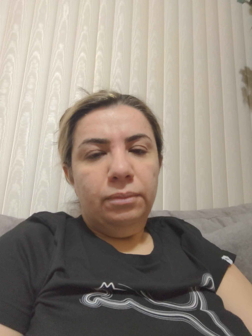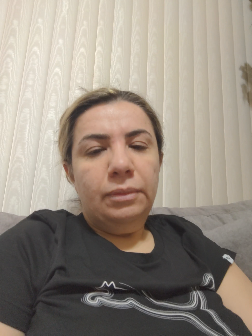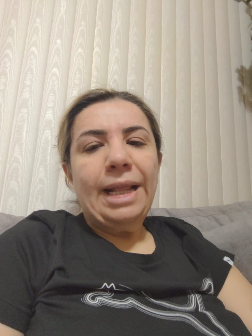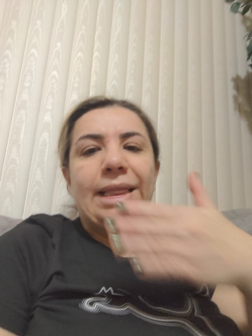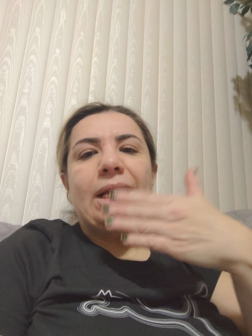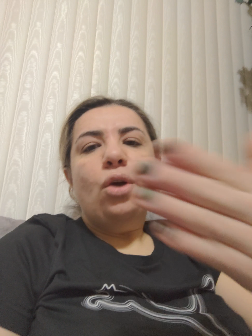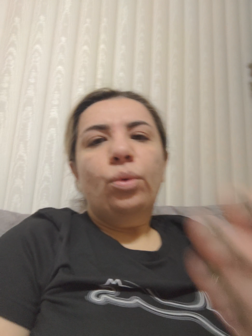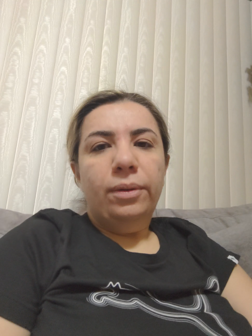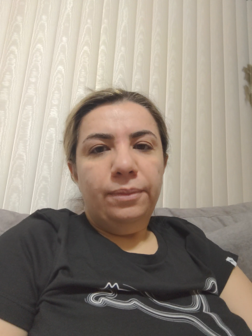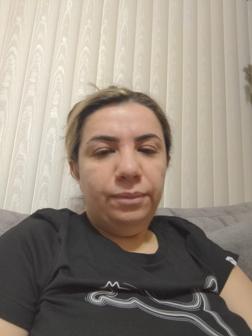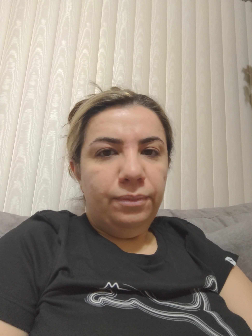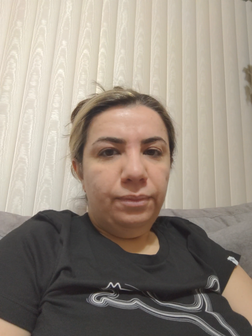thank you